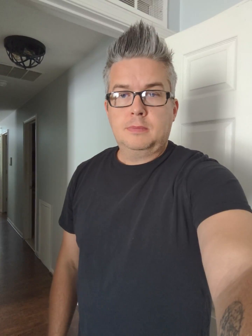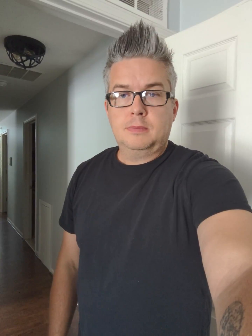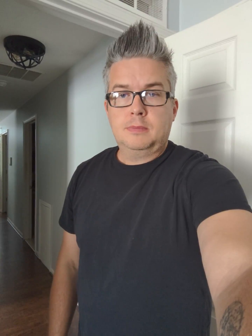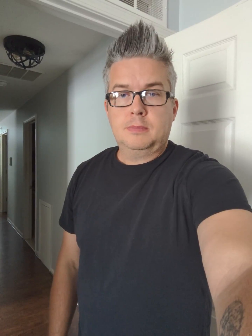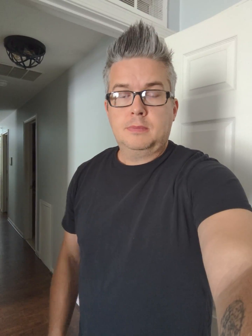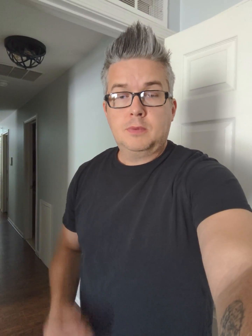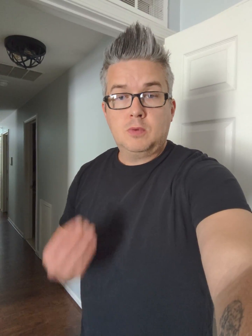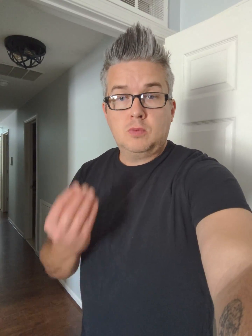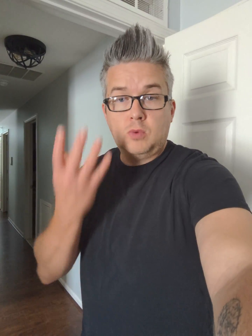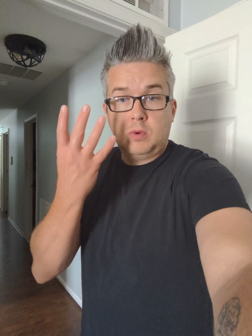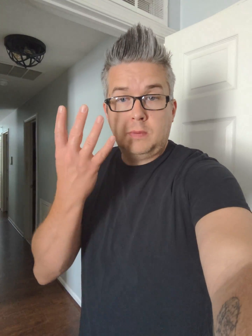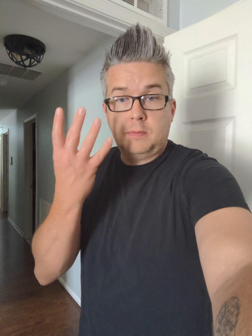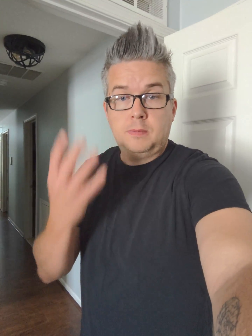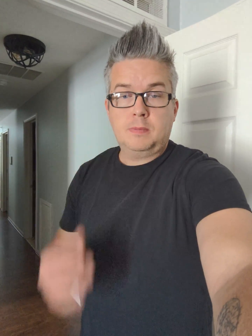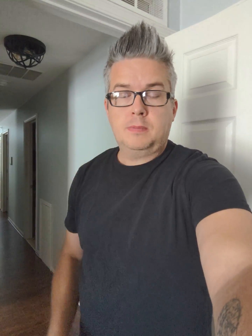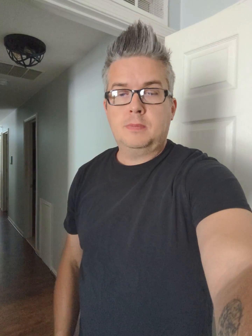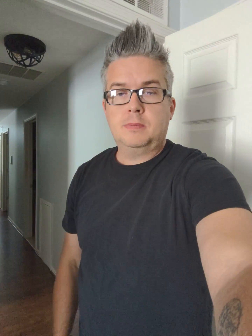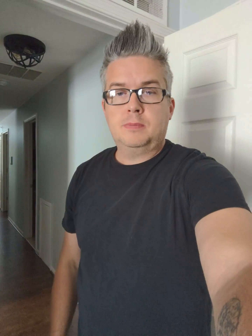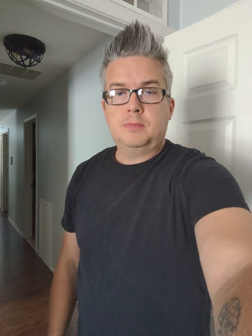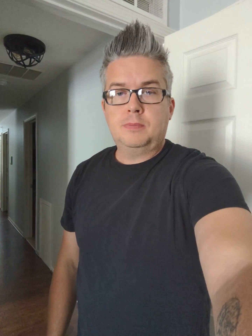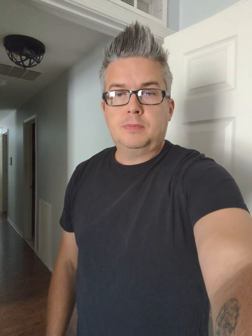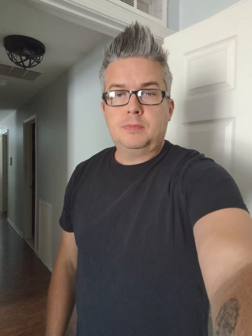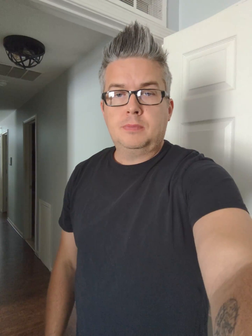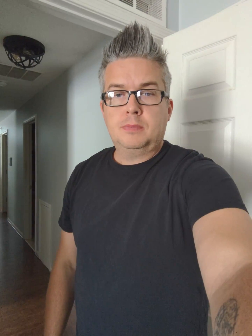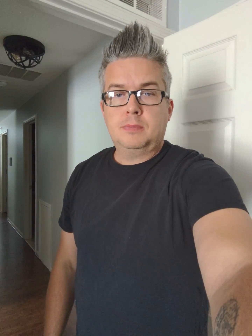plants